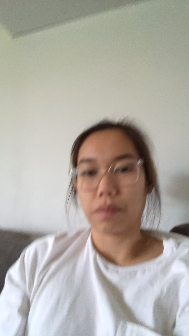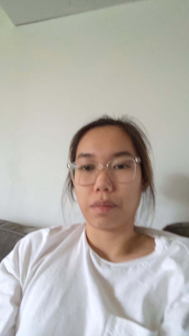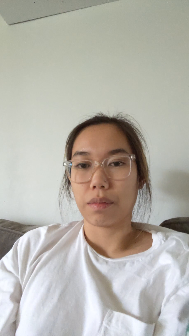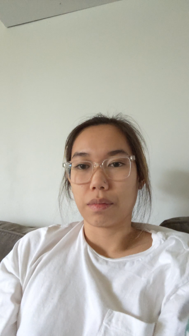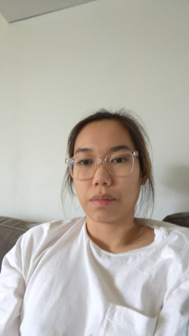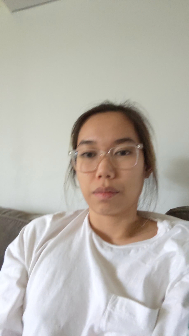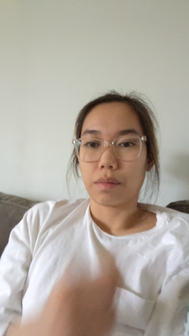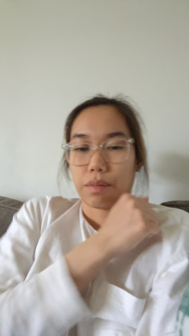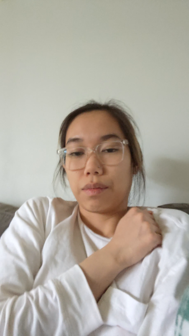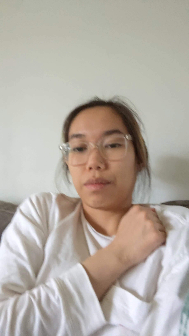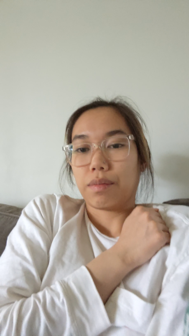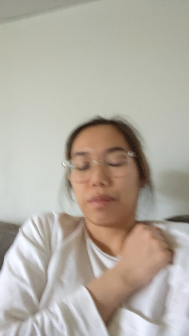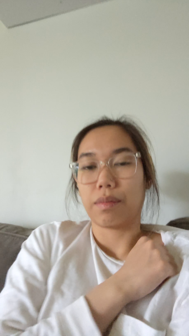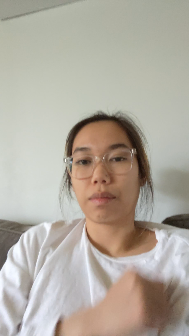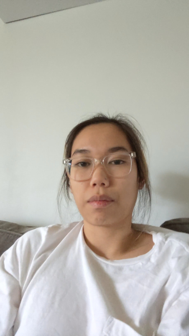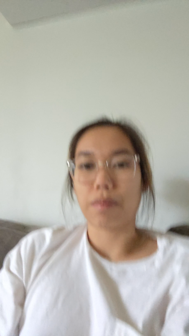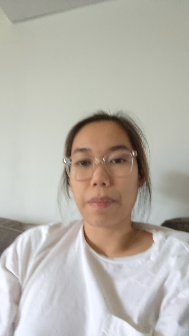hug